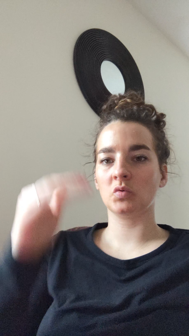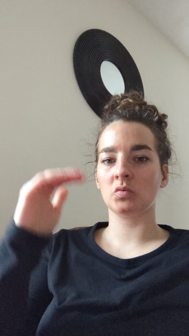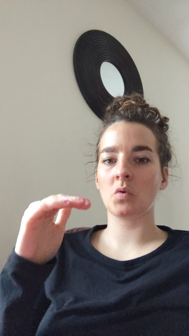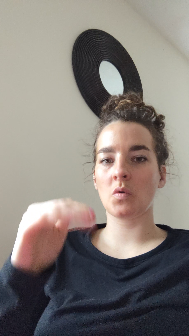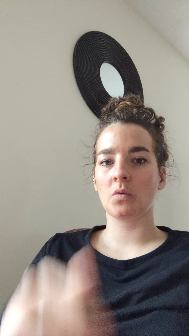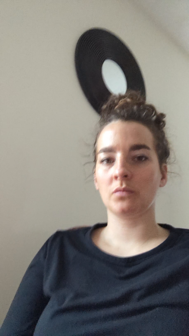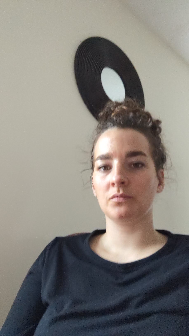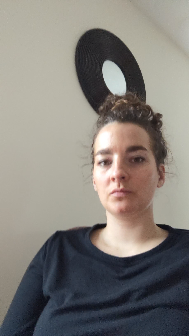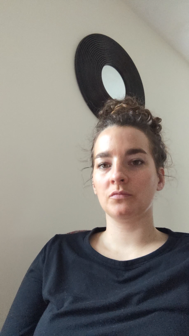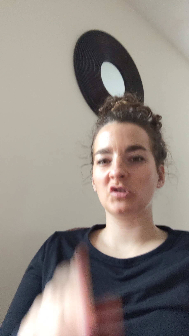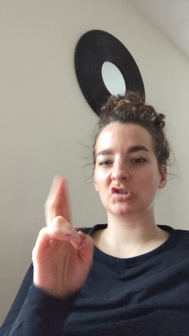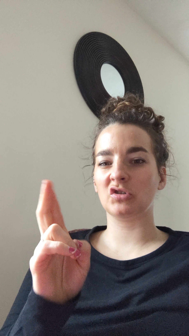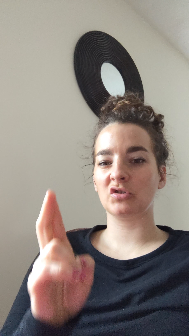hurry